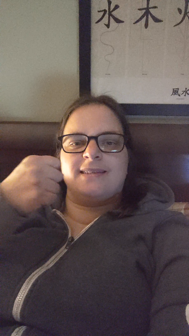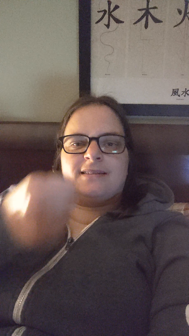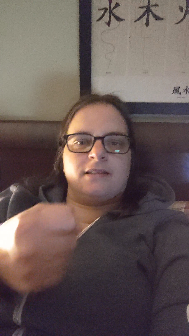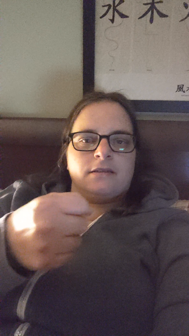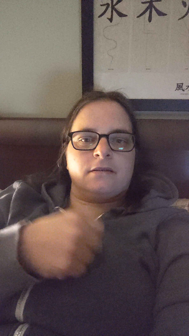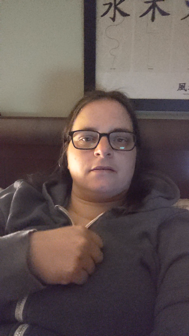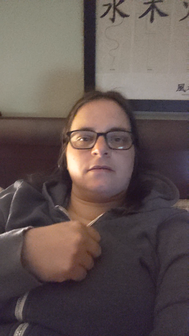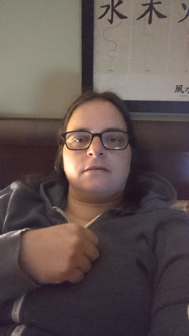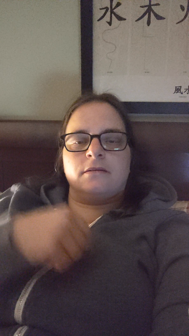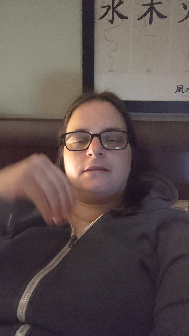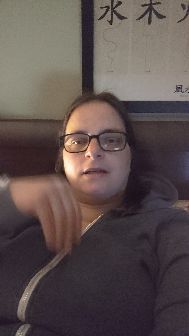inside